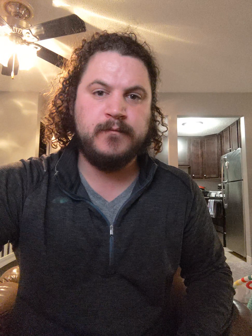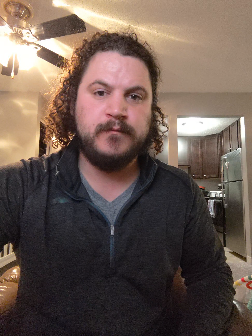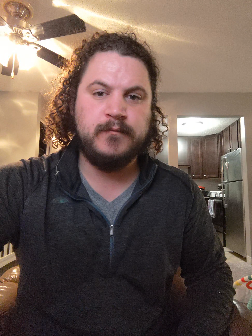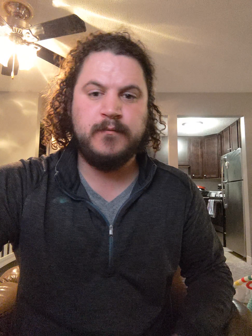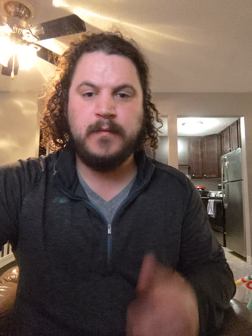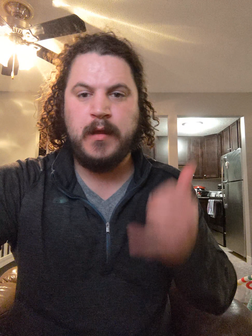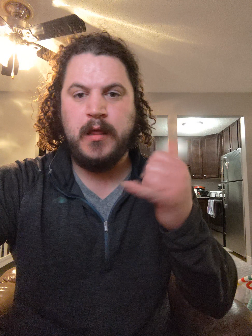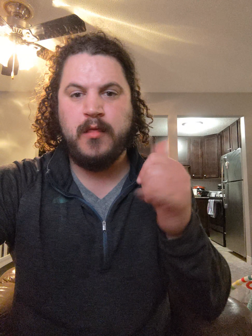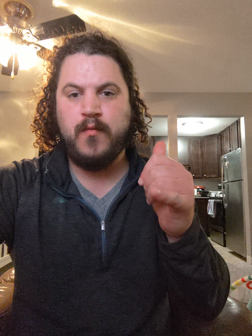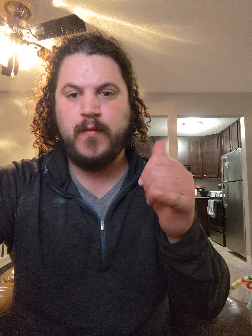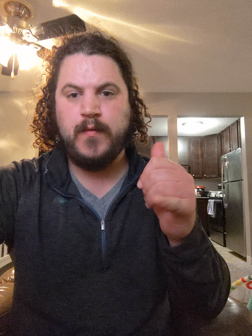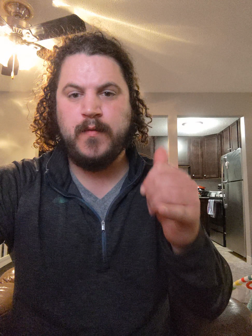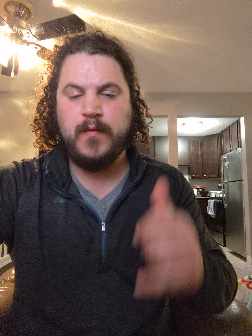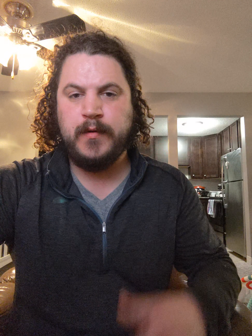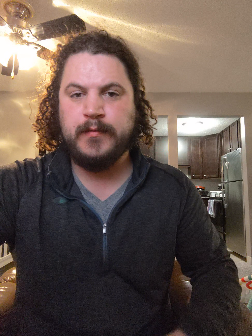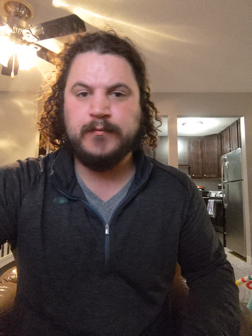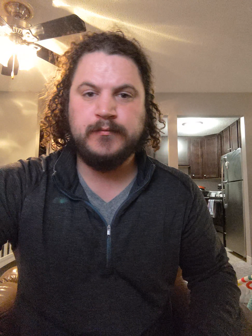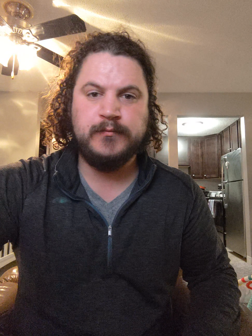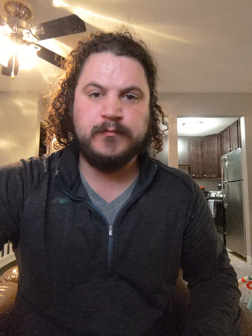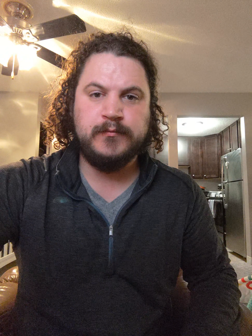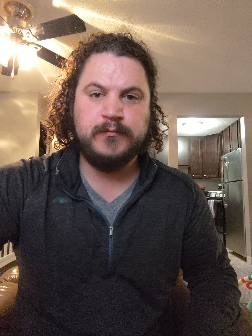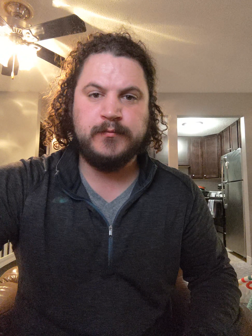yellow